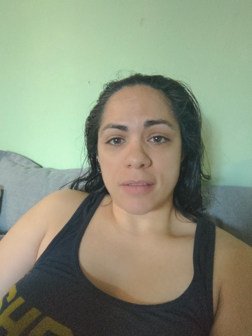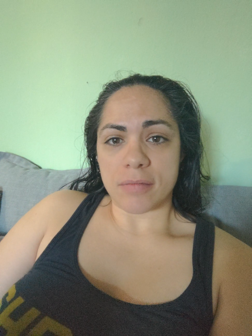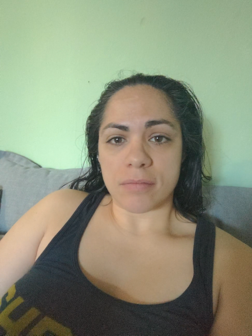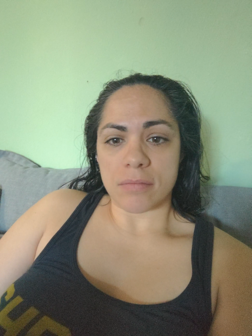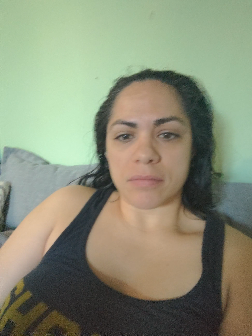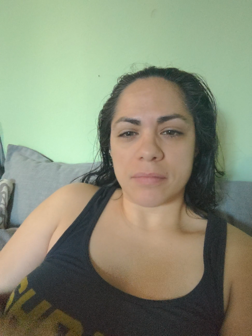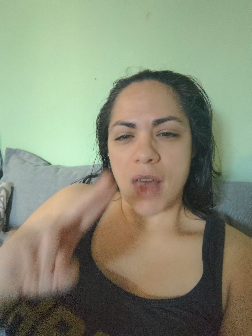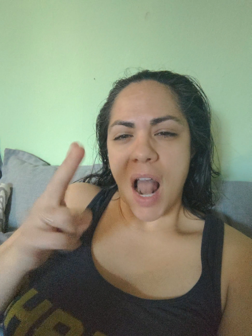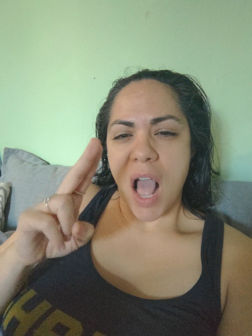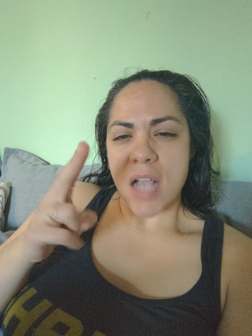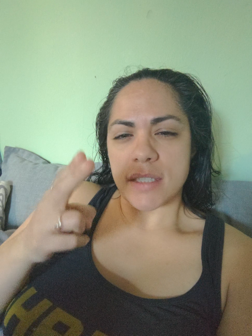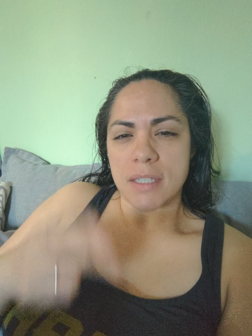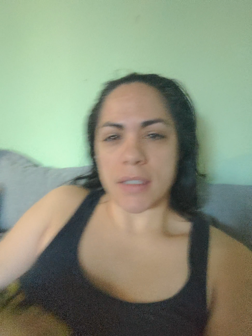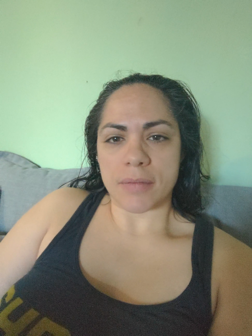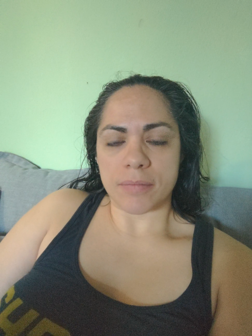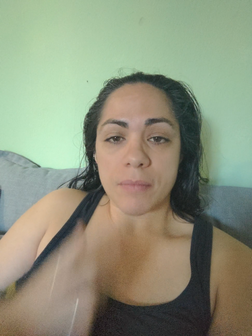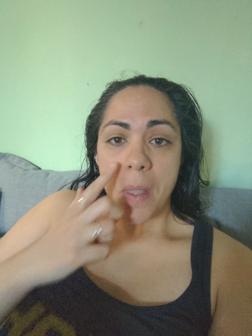closet